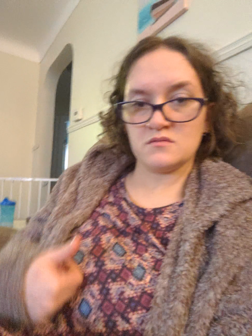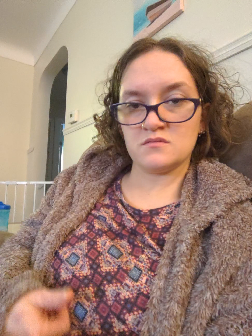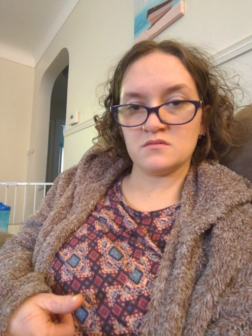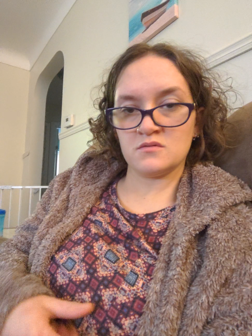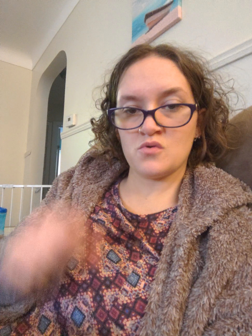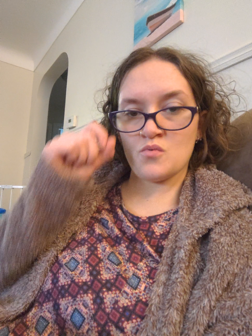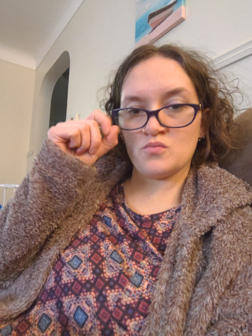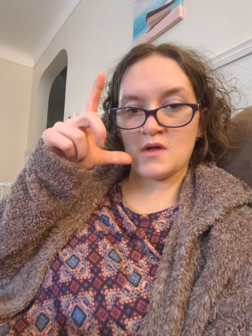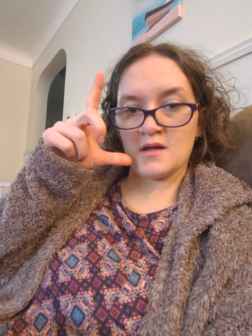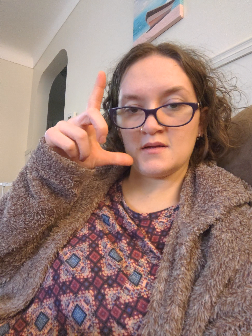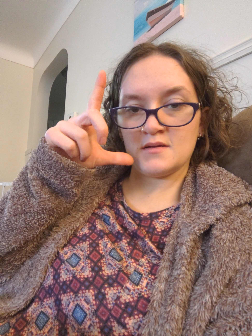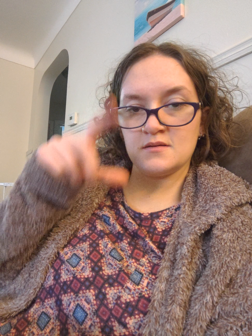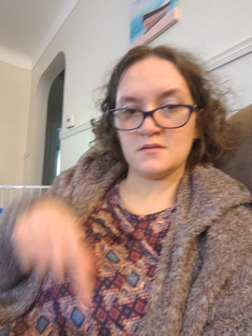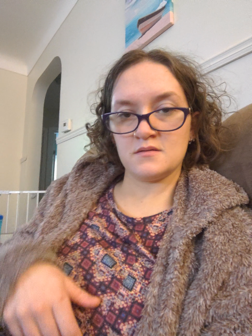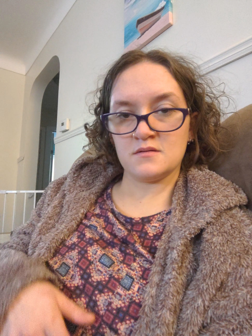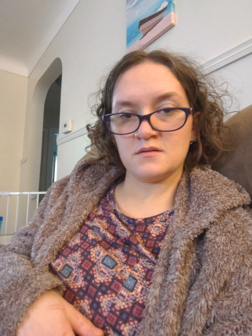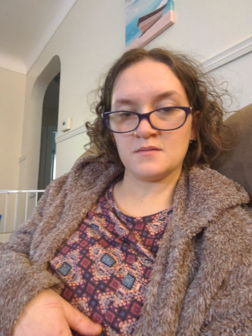awake